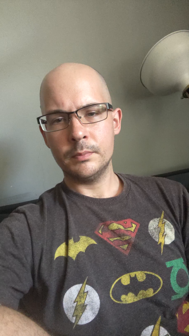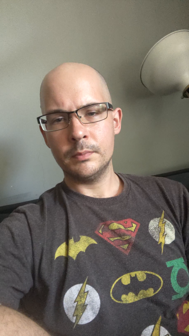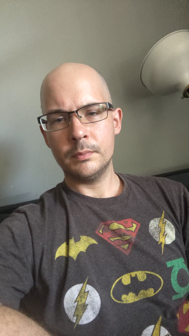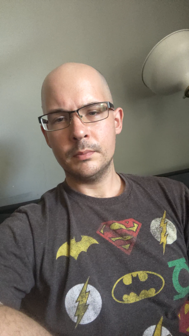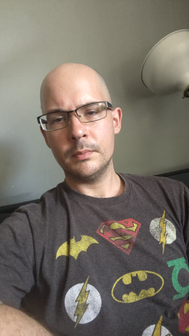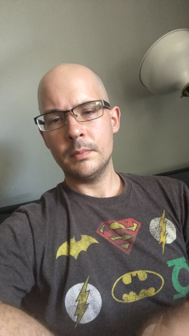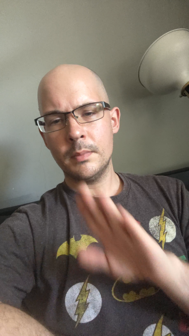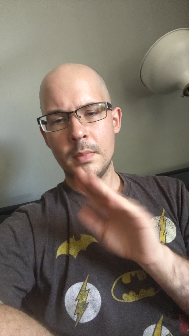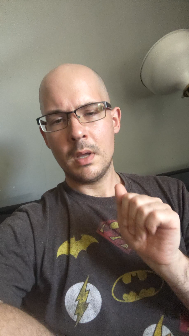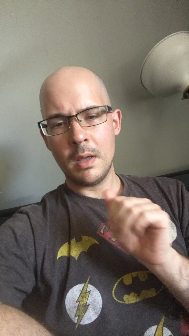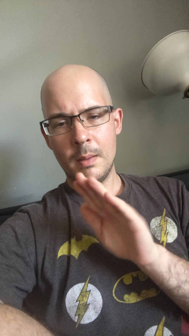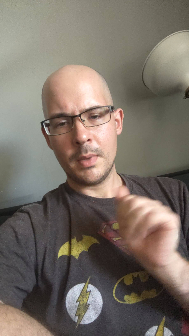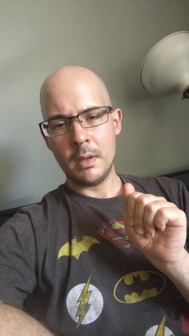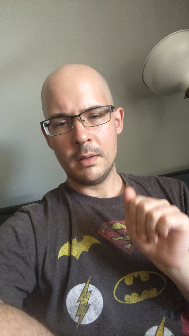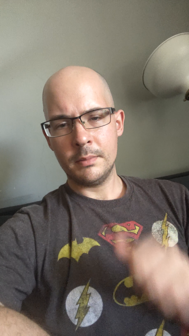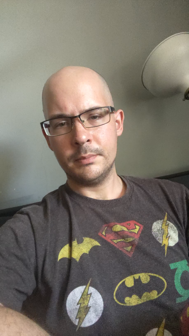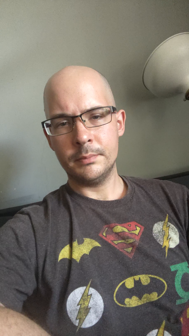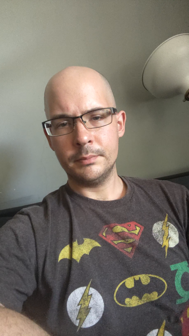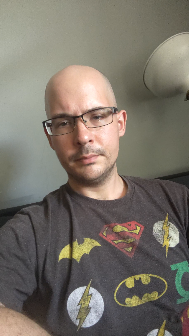baa baa